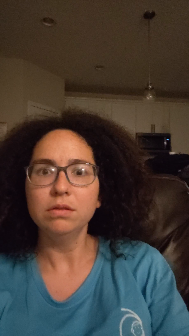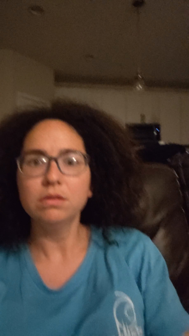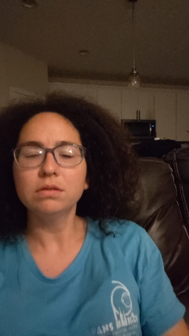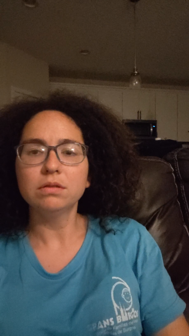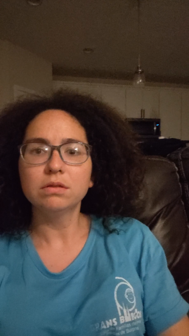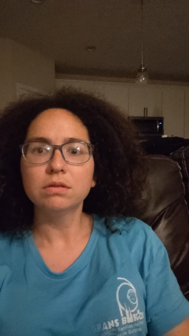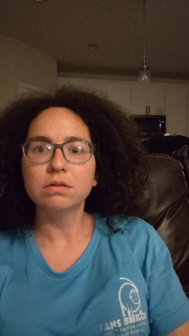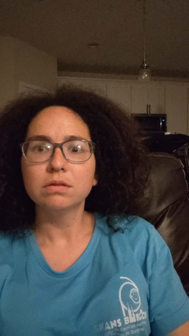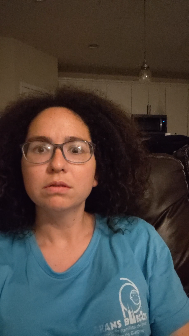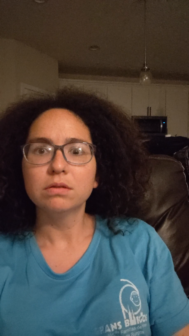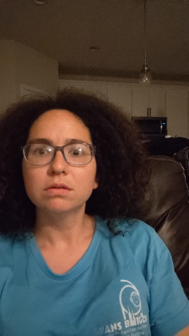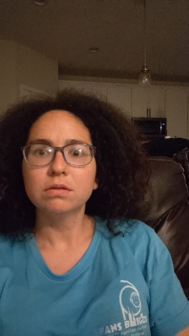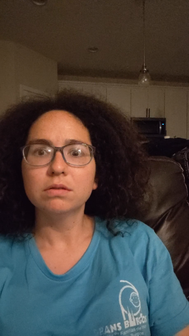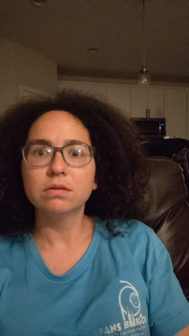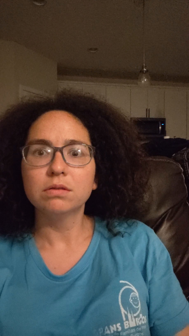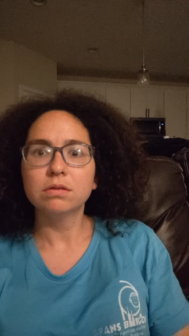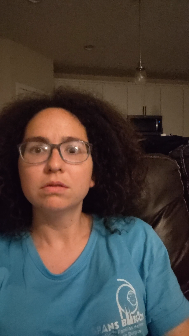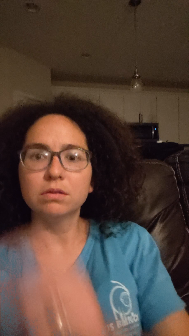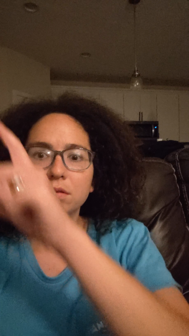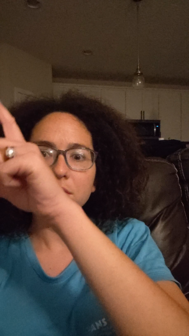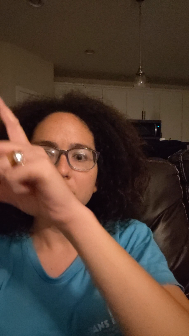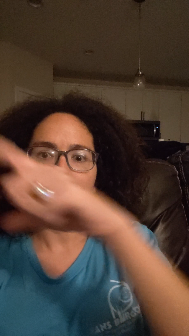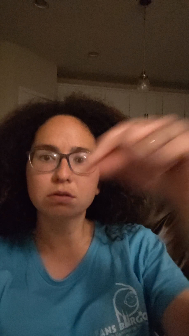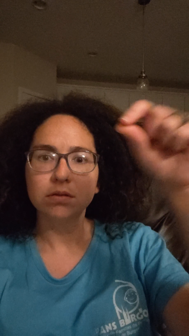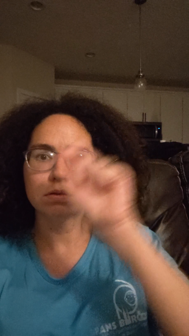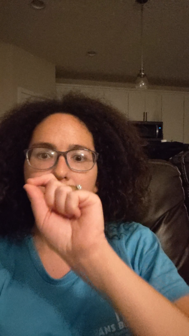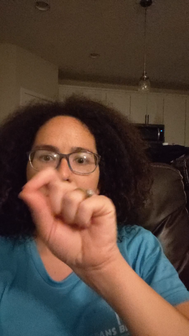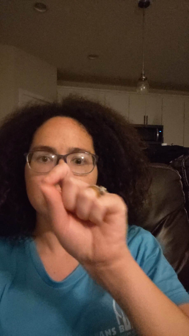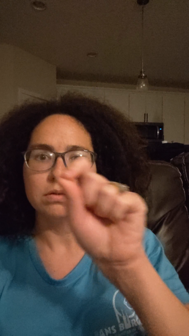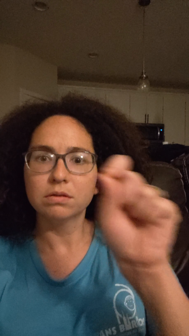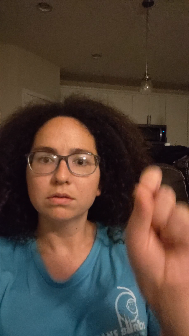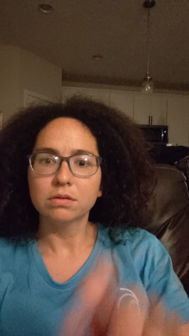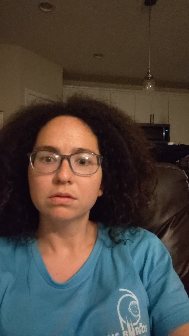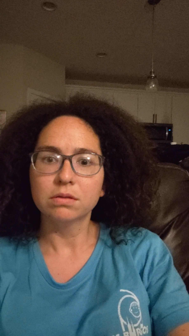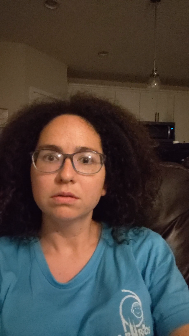peas